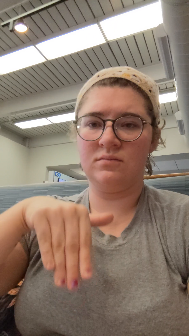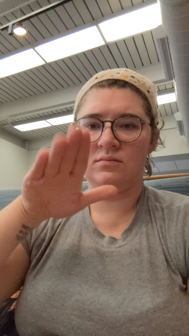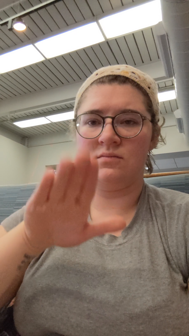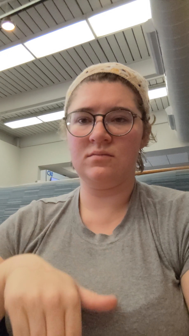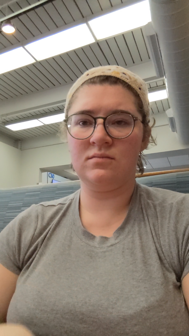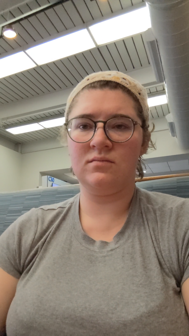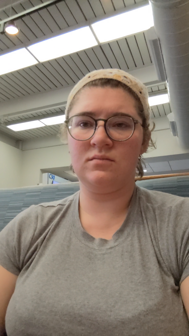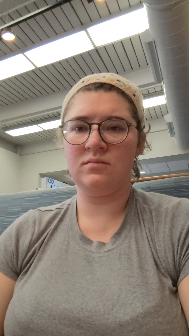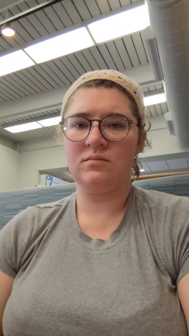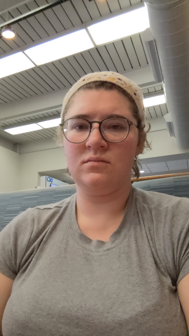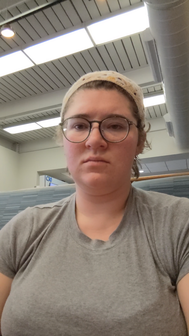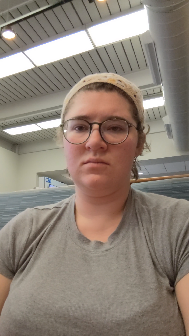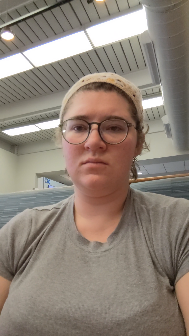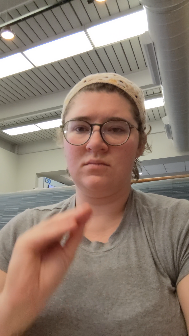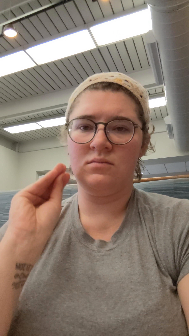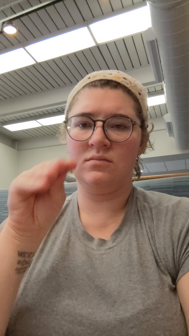put